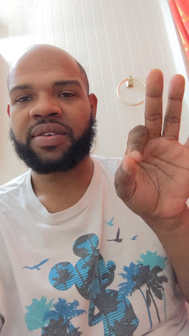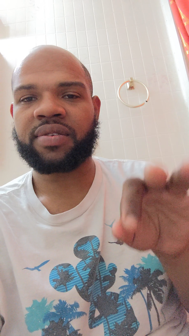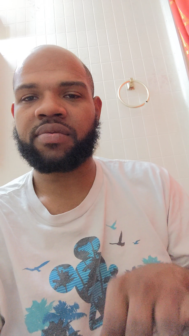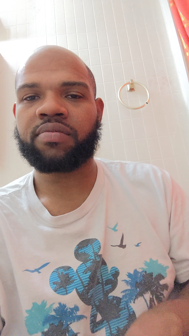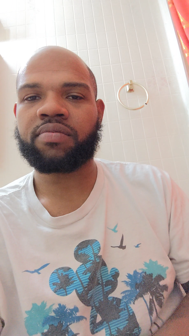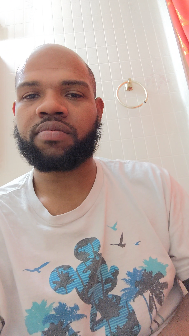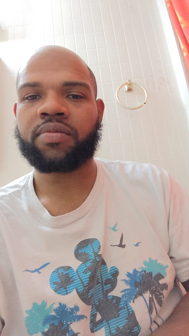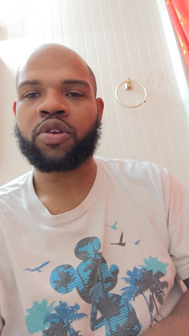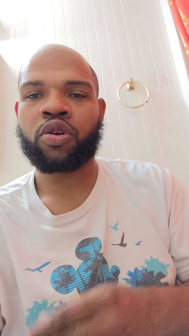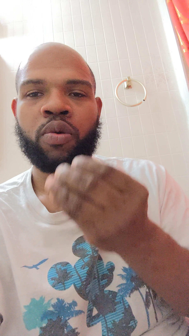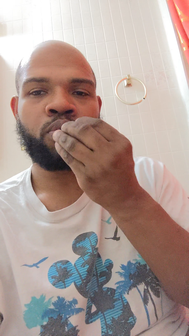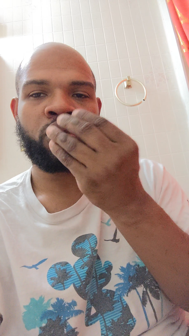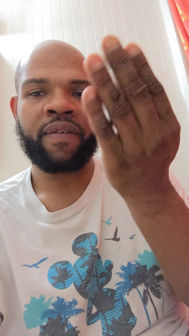breakfast